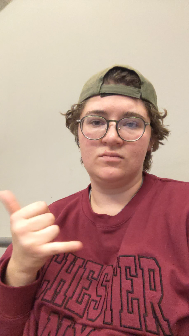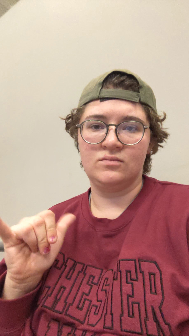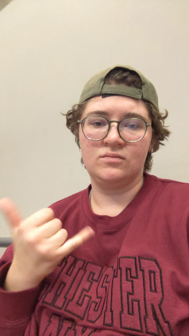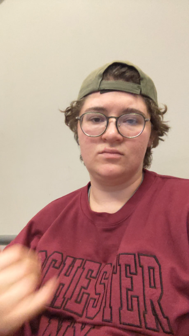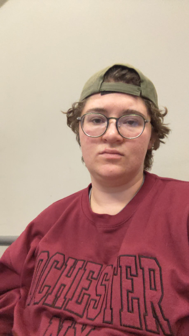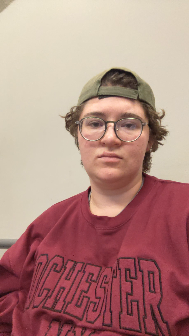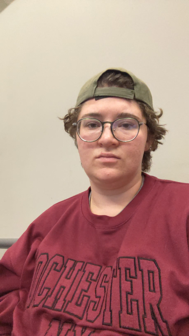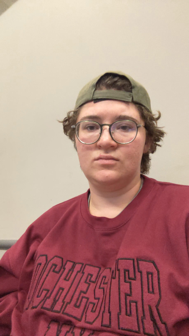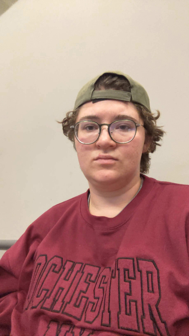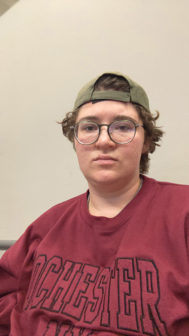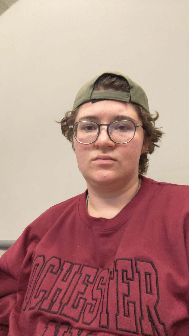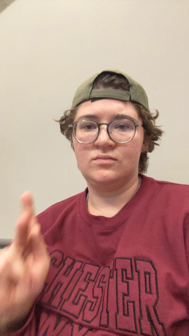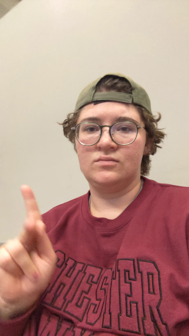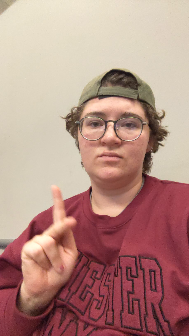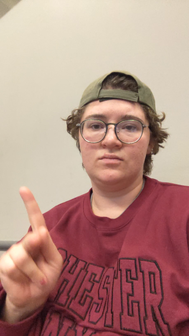people